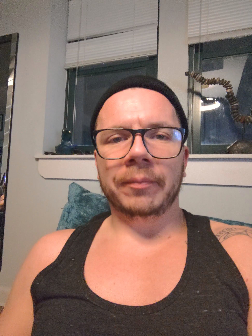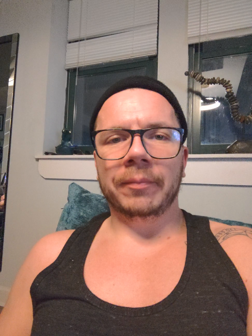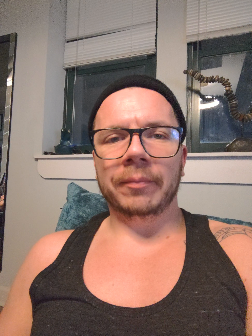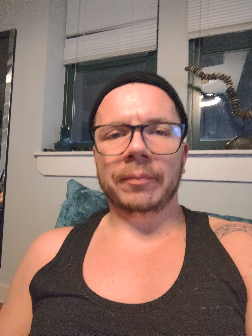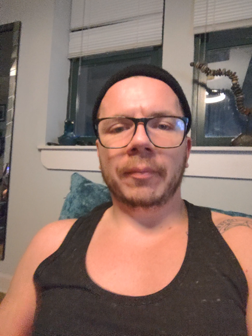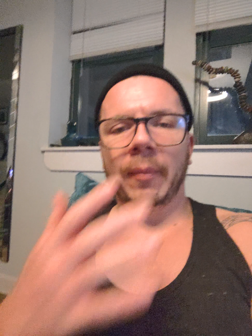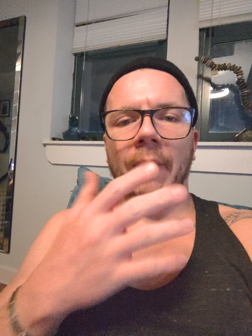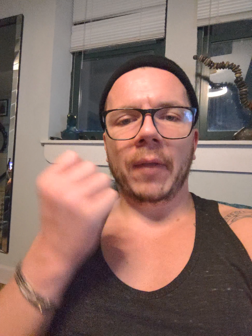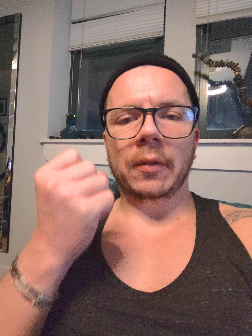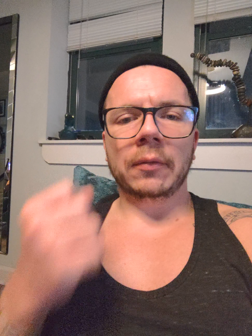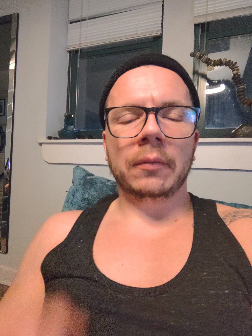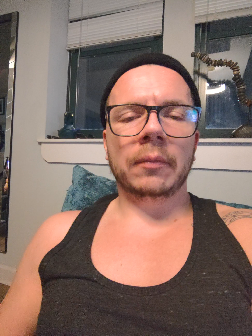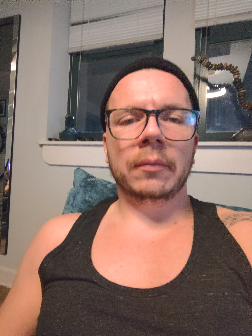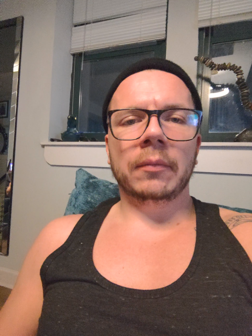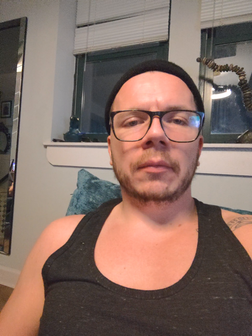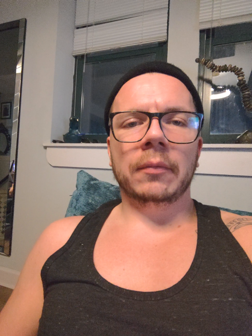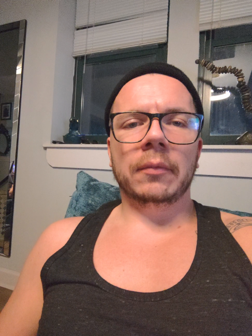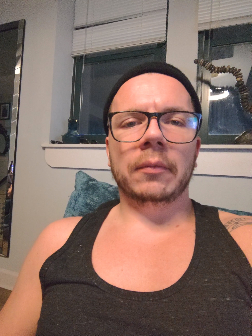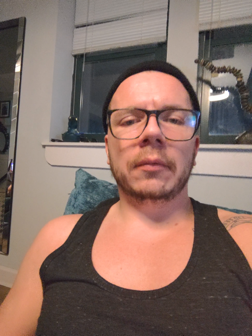fast